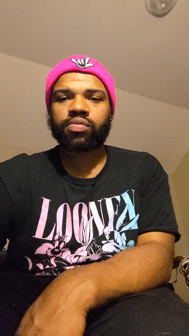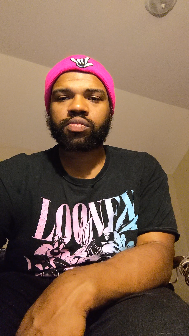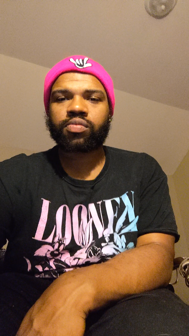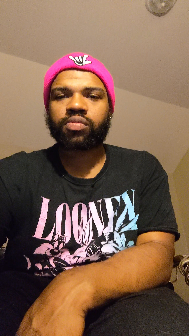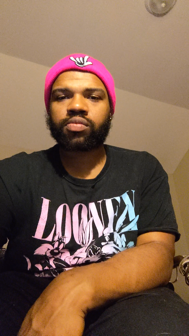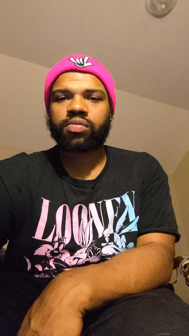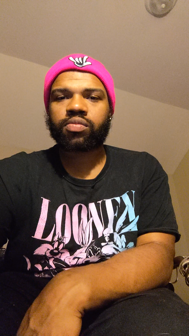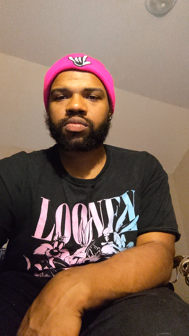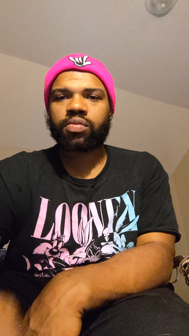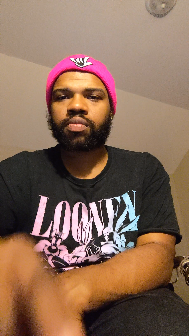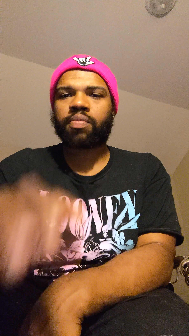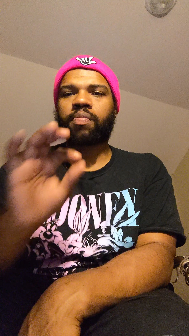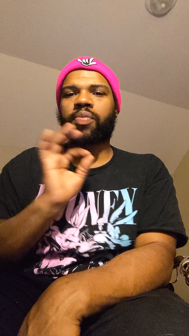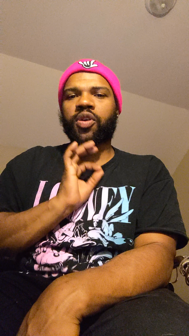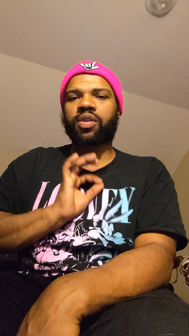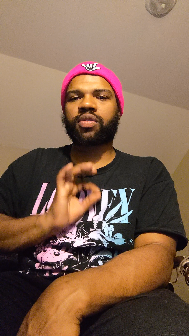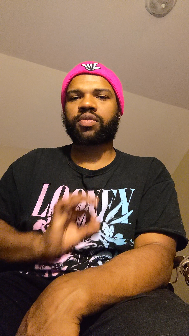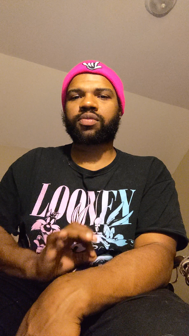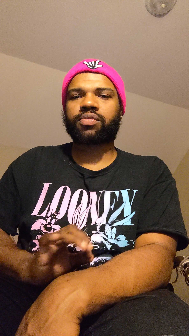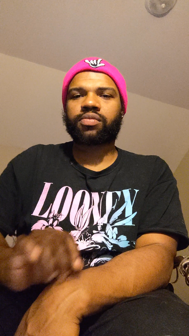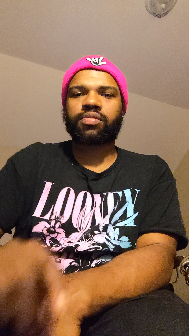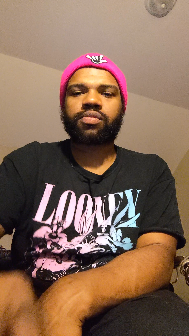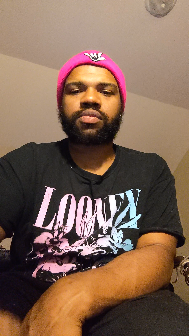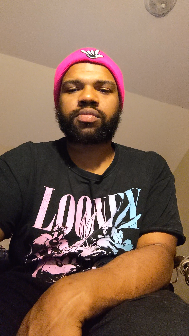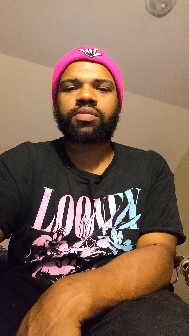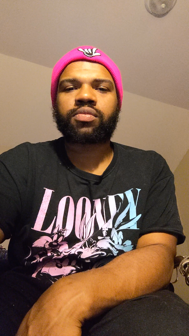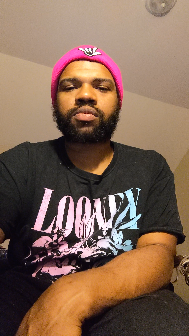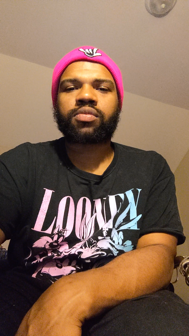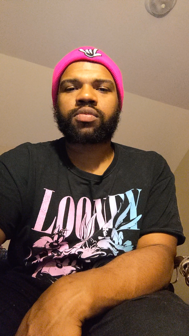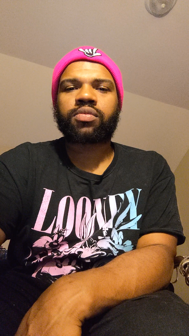button